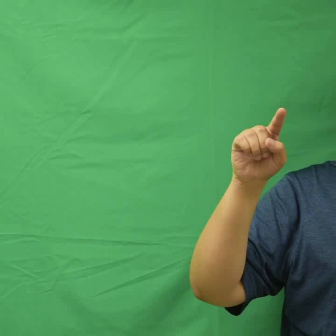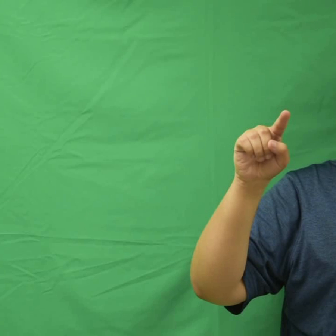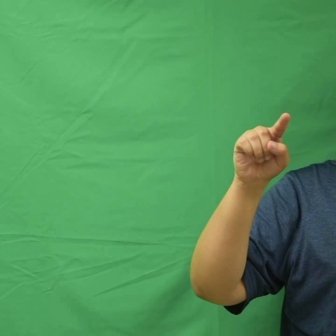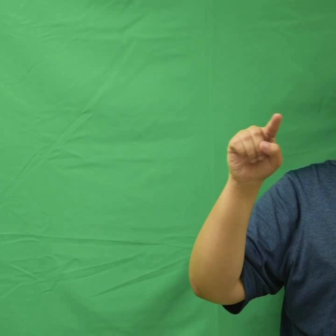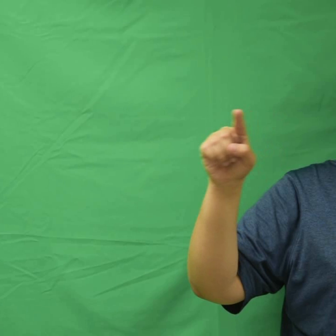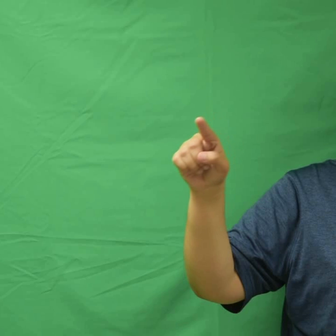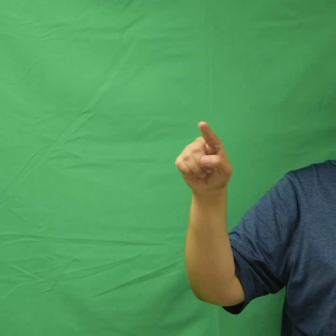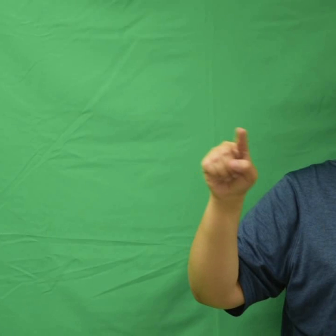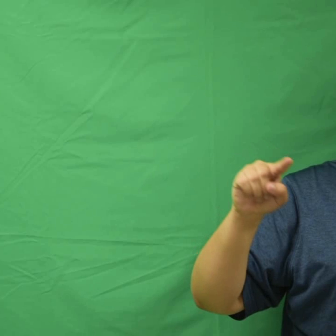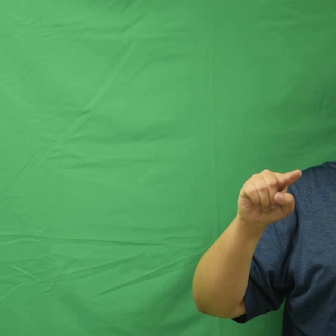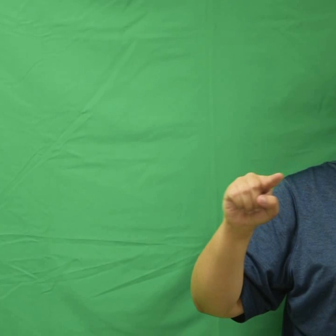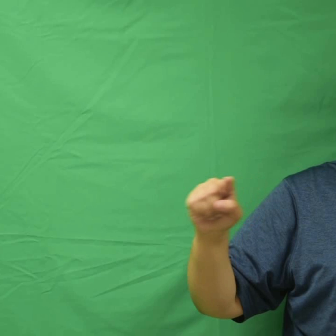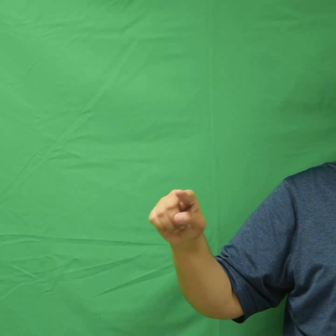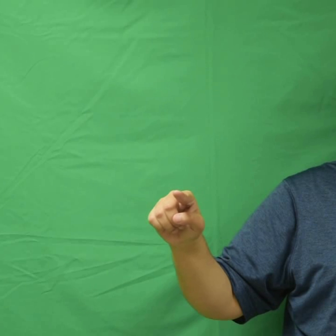Z